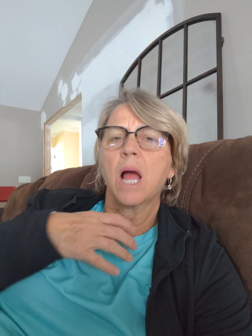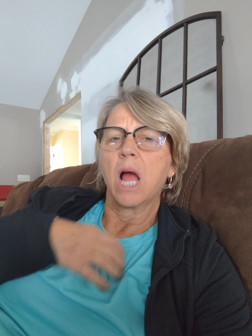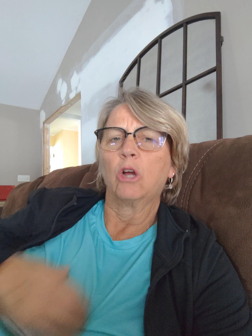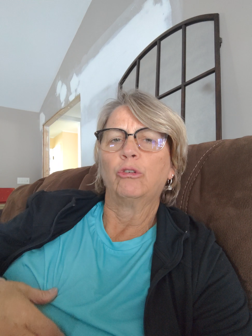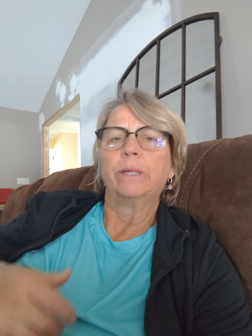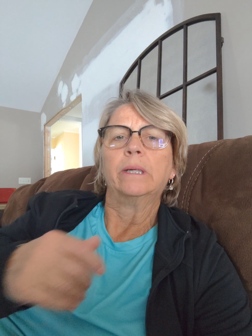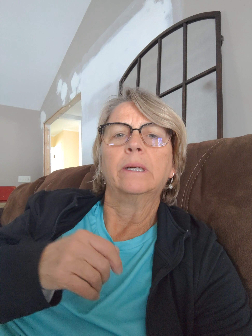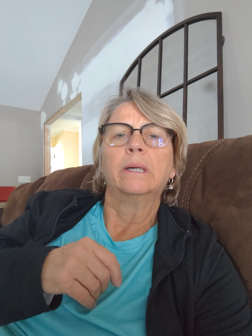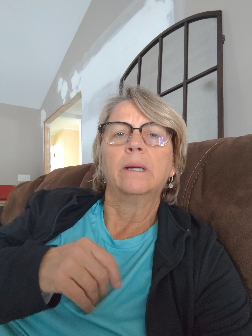hungry